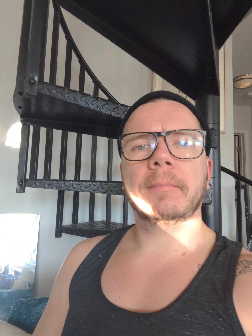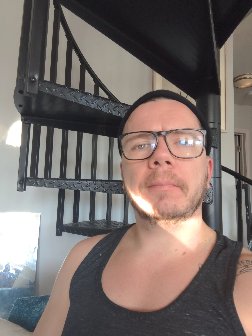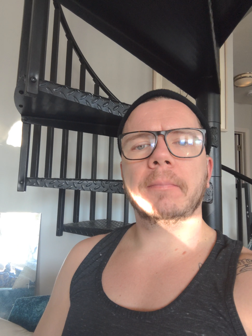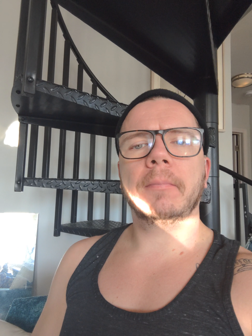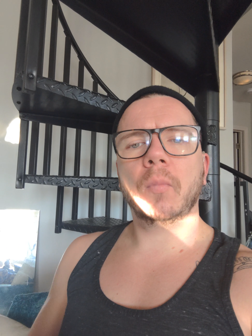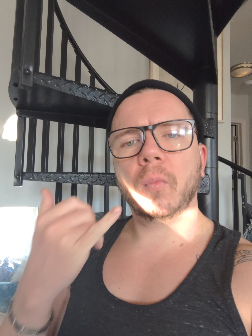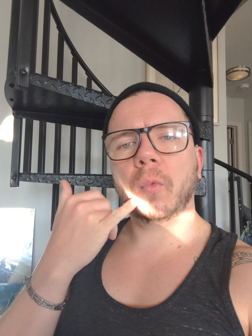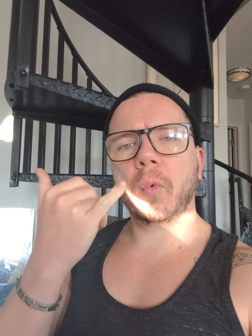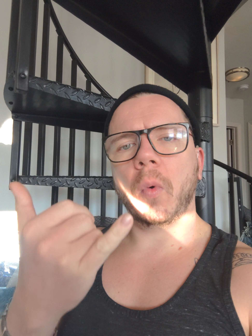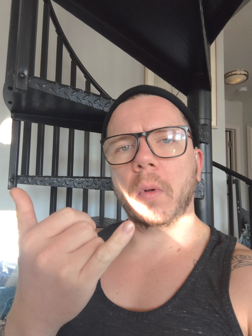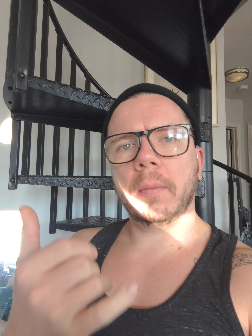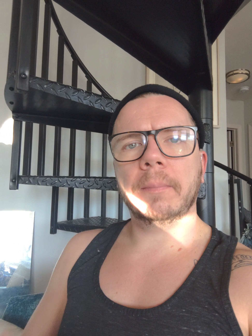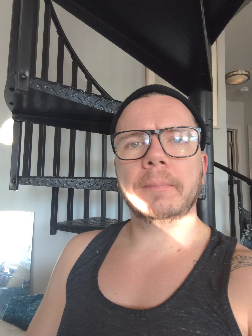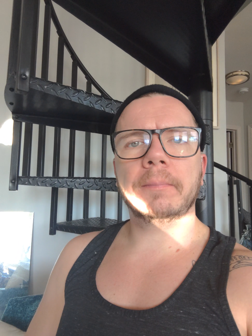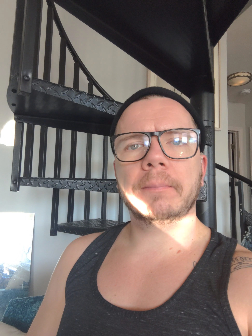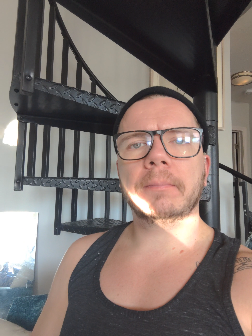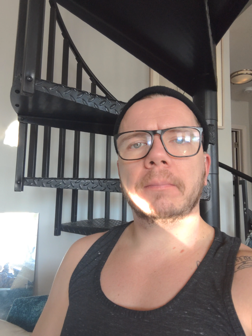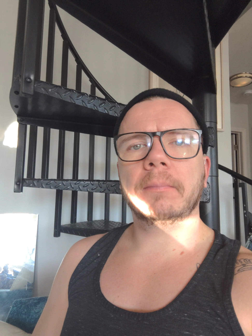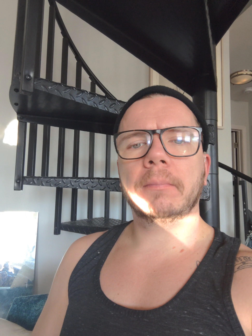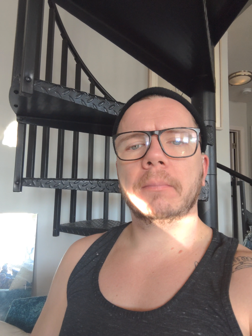call on the phone